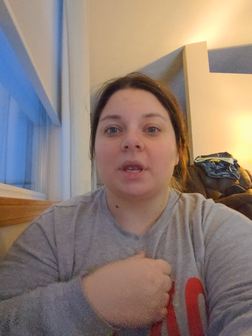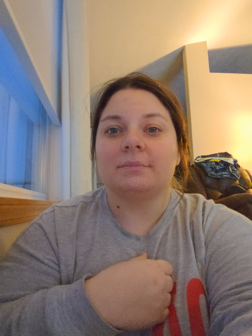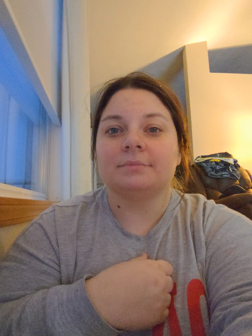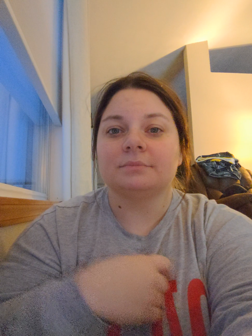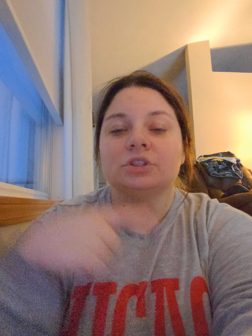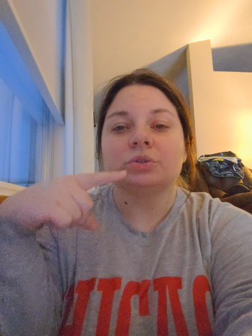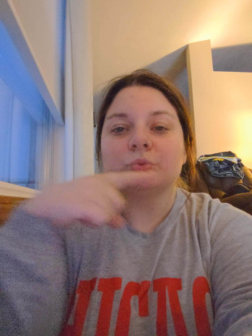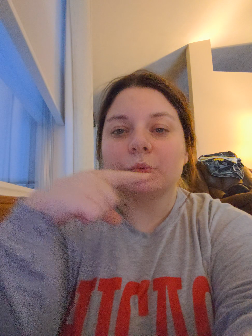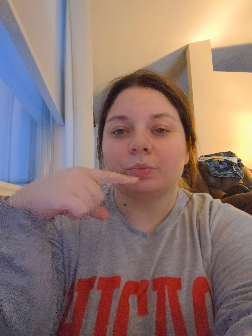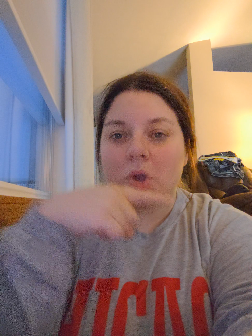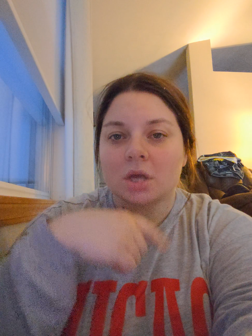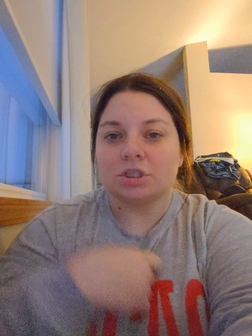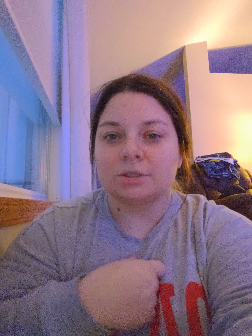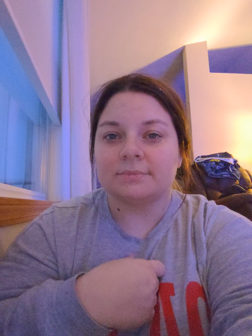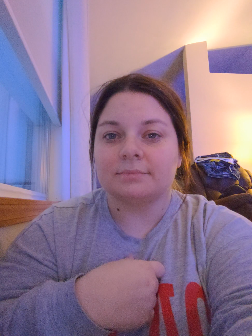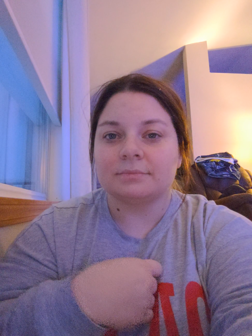toothbrush